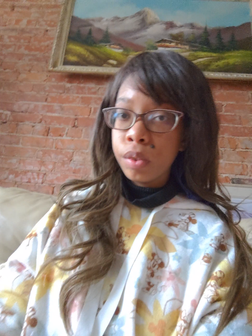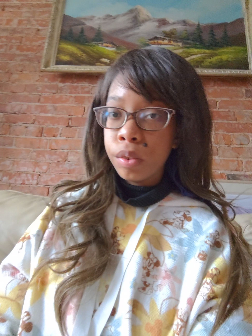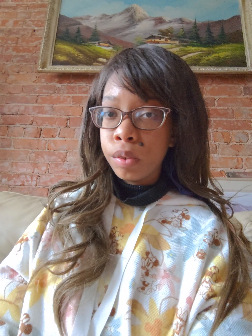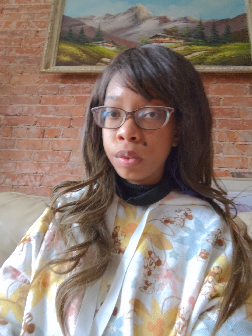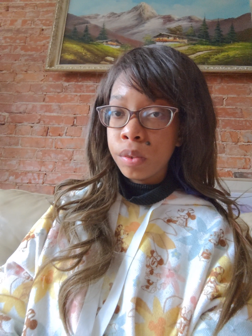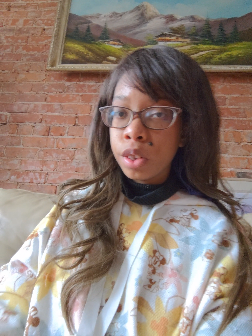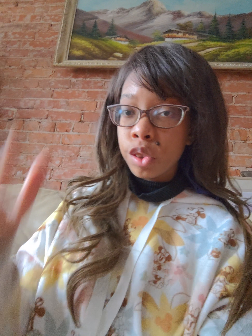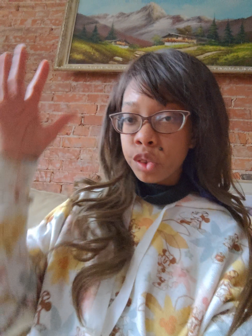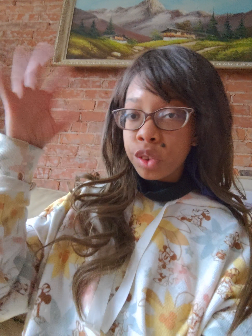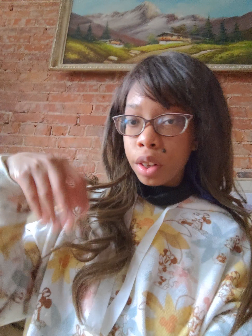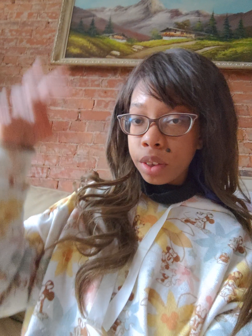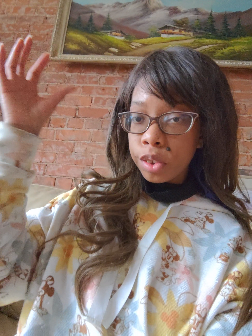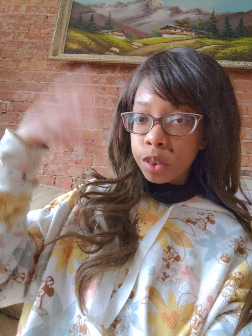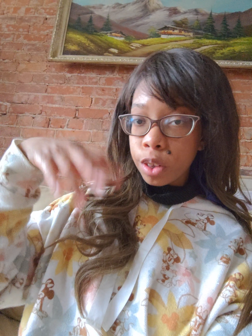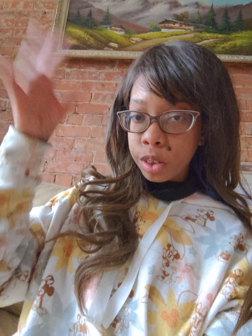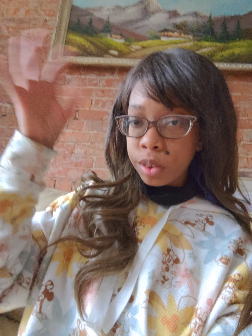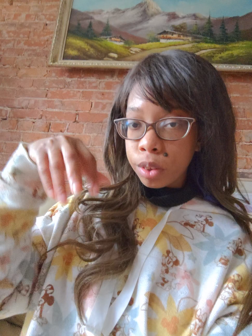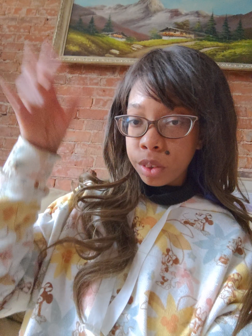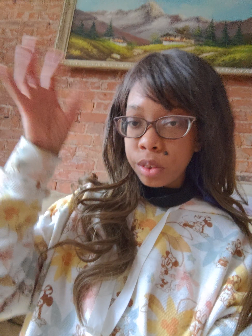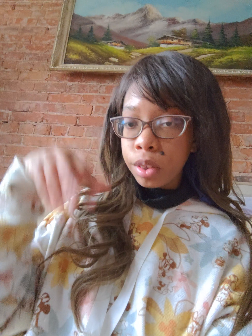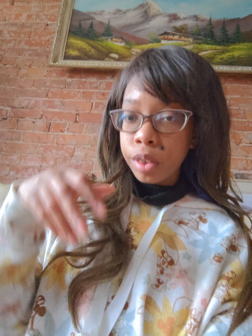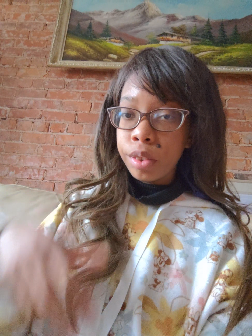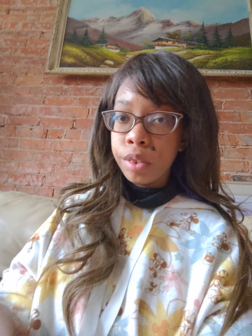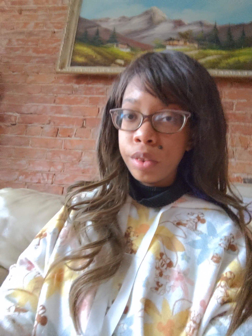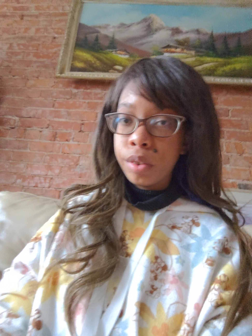rain